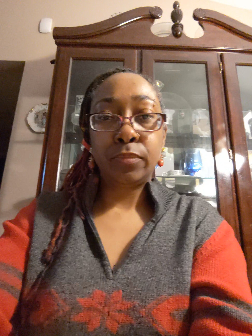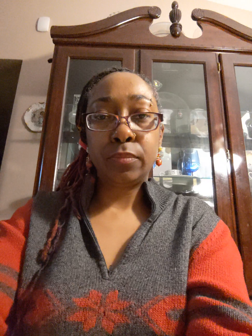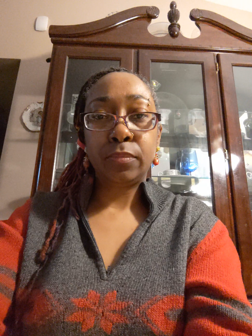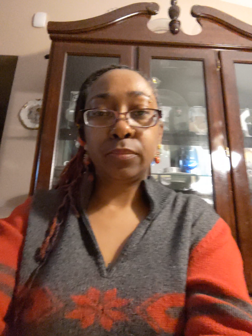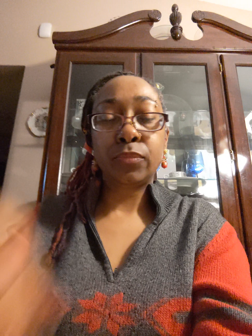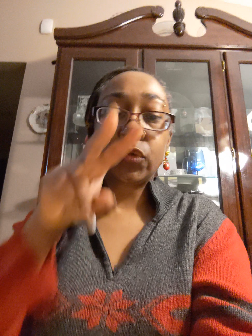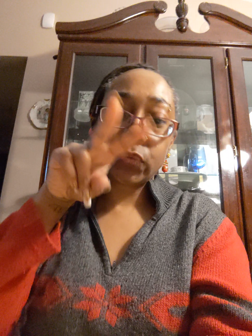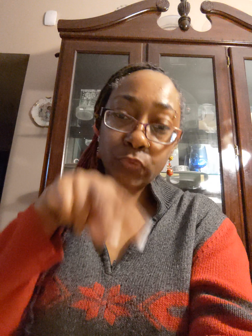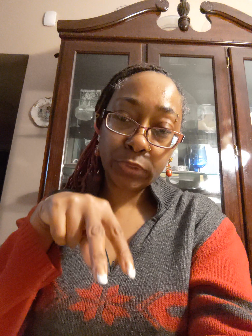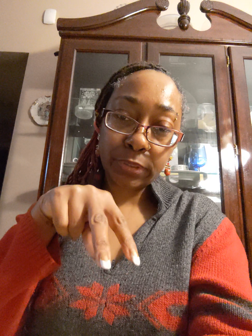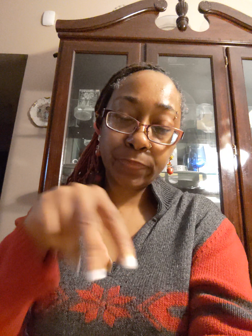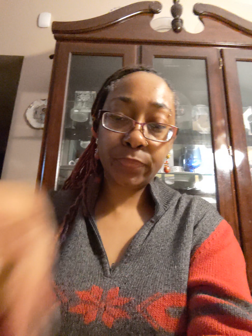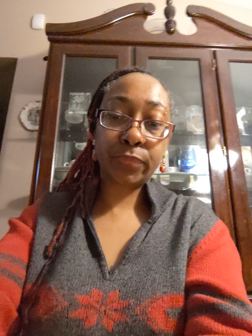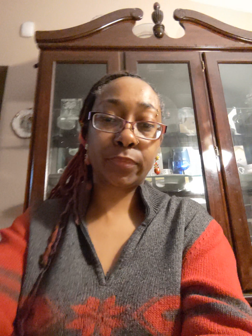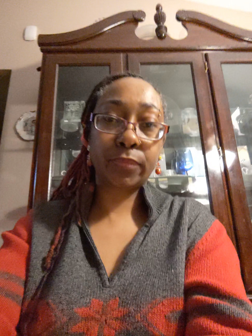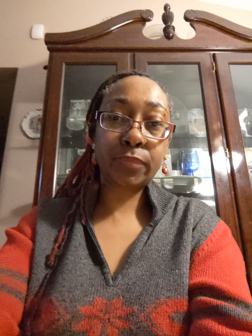read